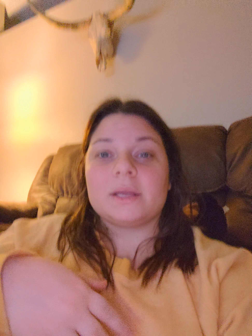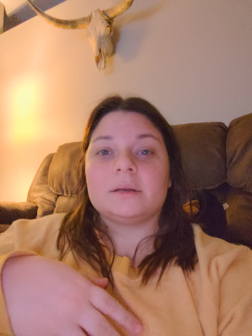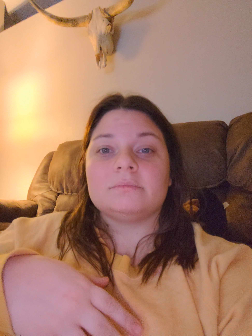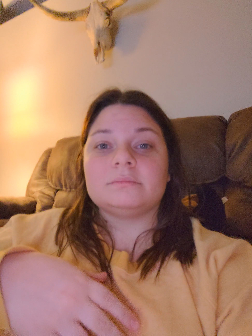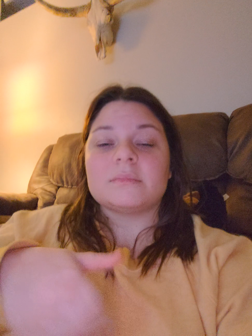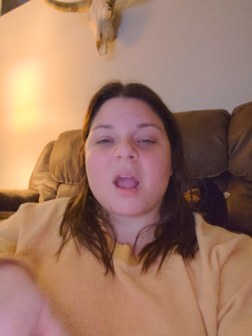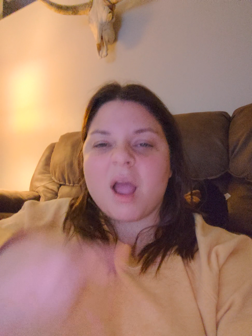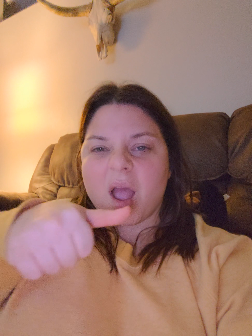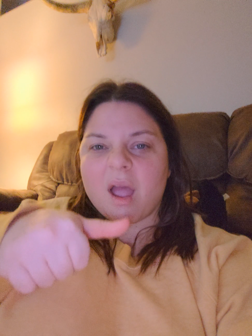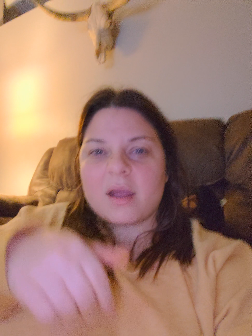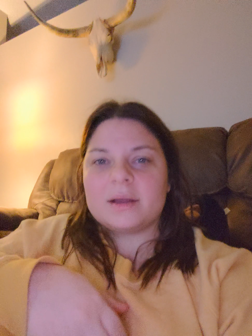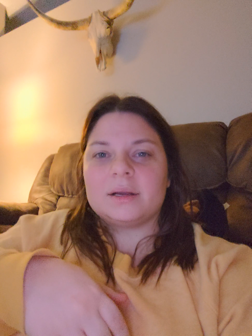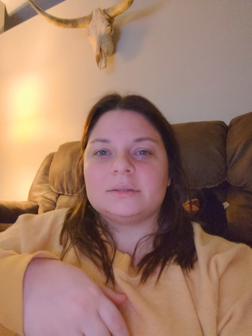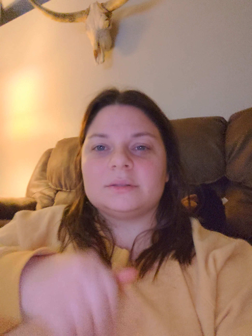hide